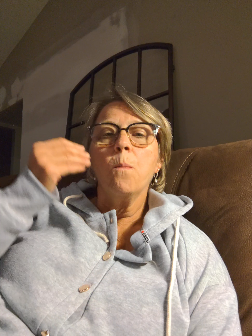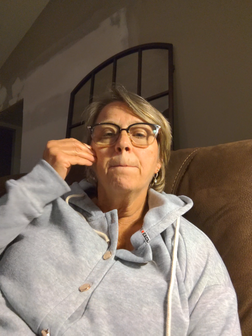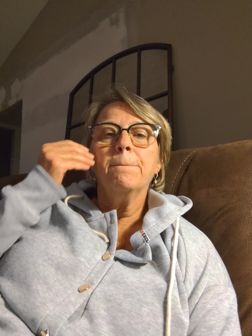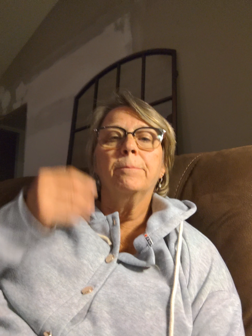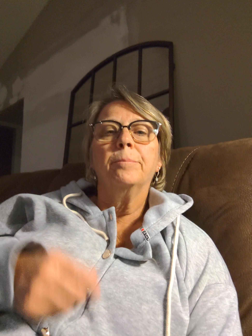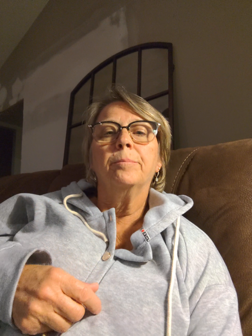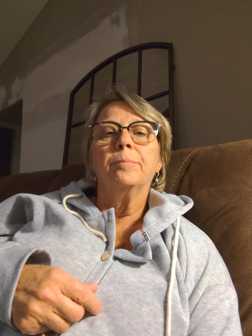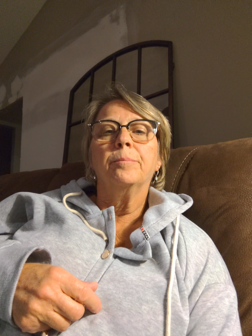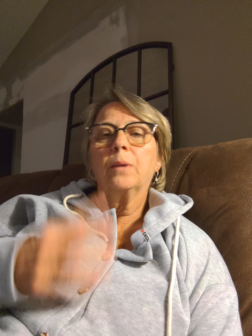home